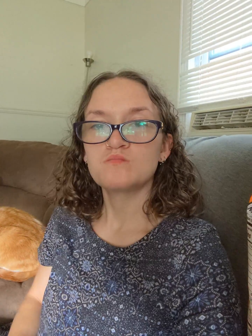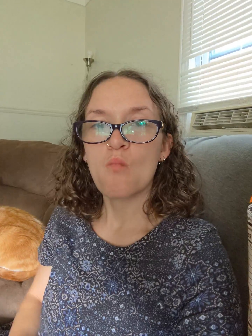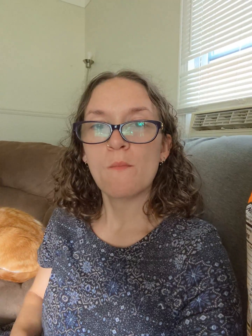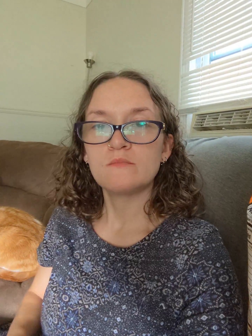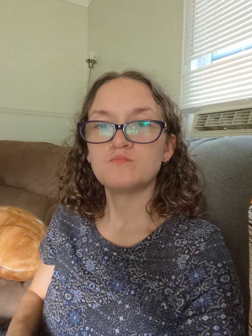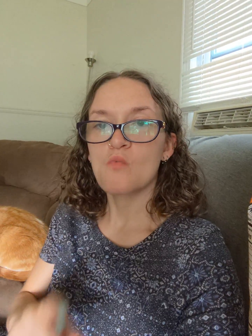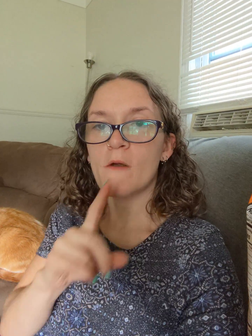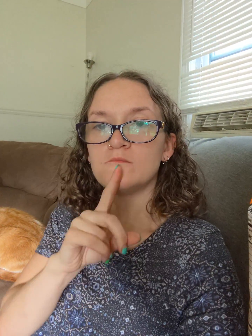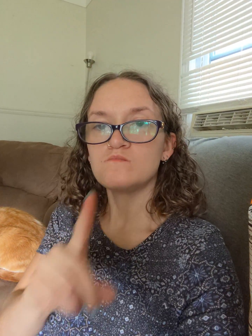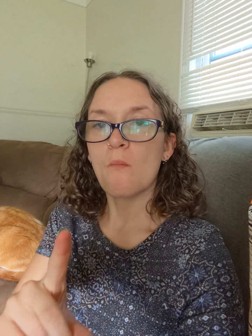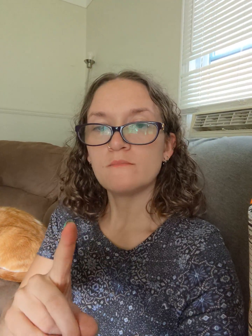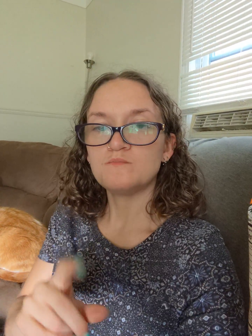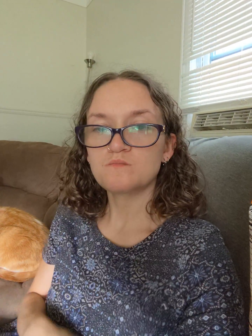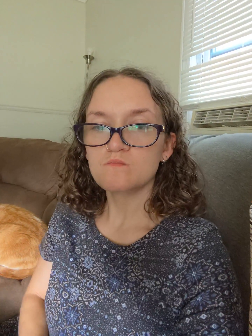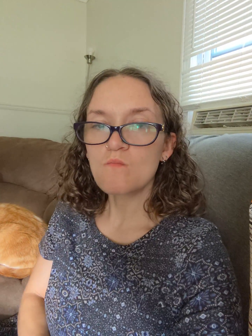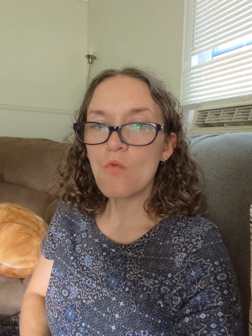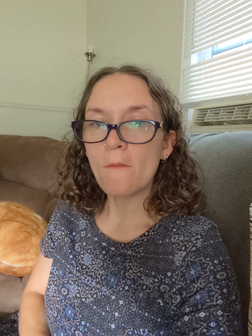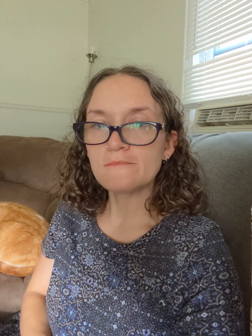is